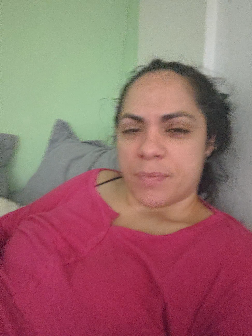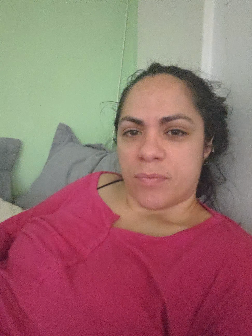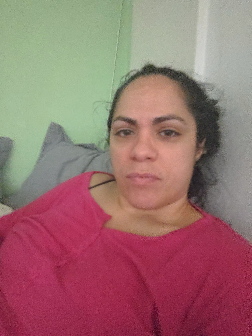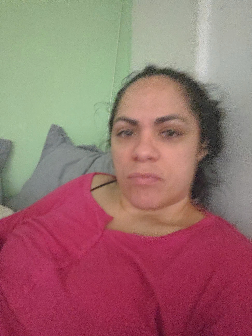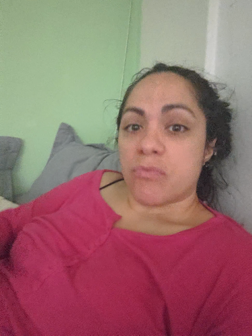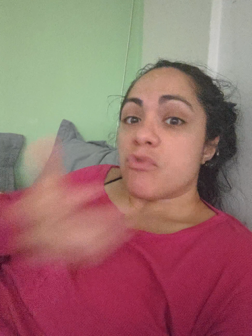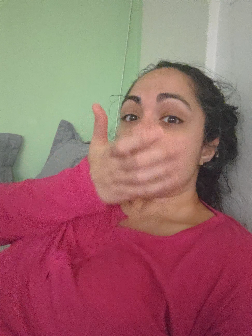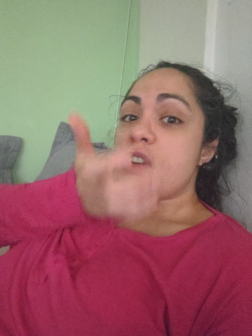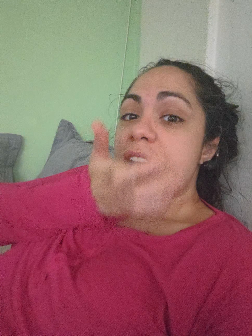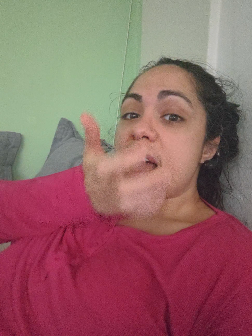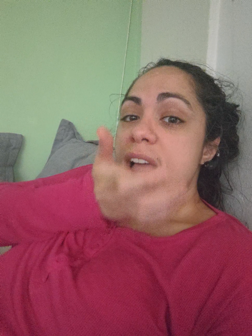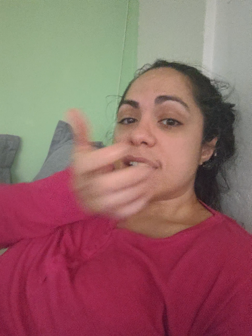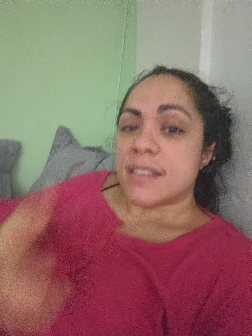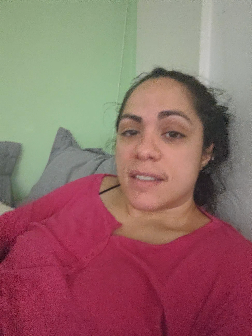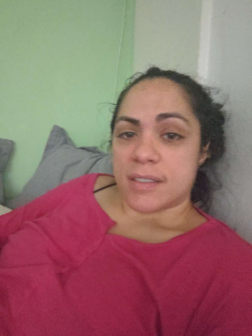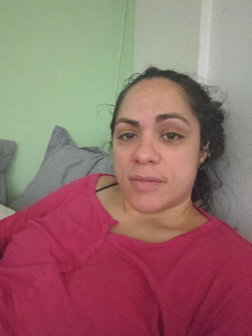grass